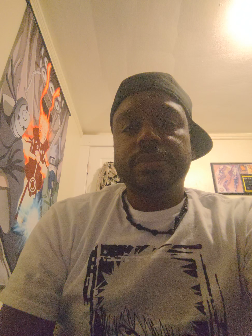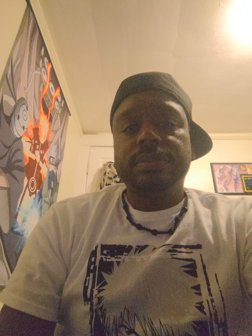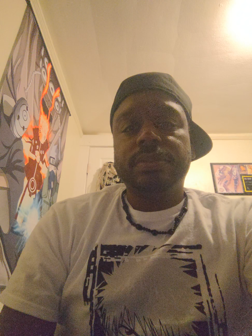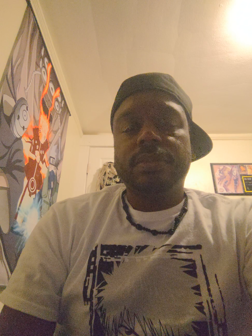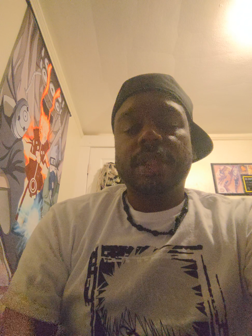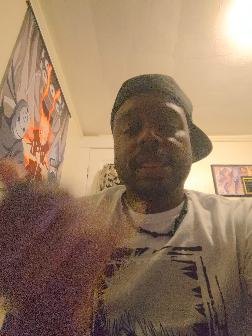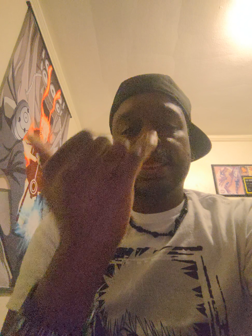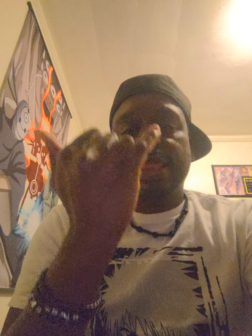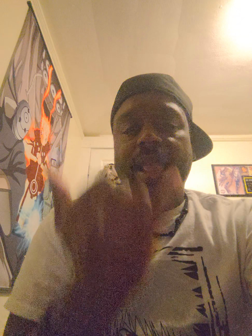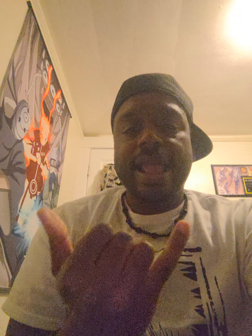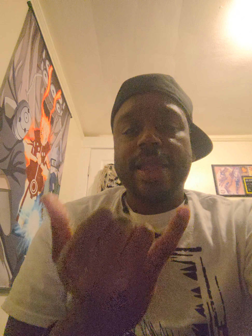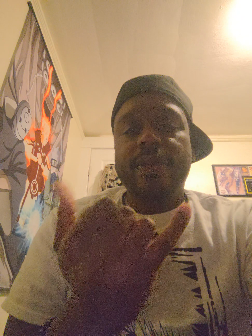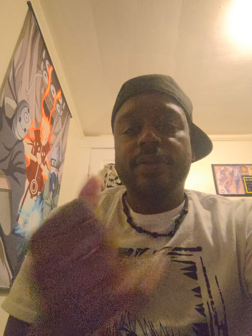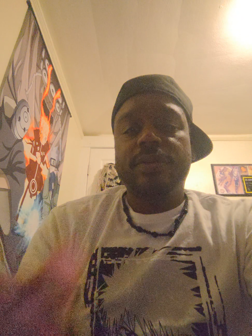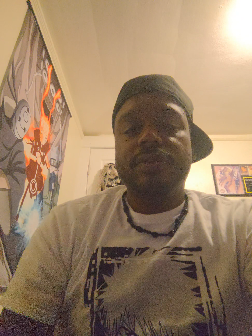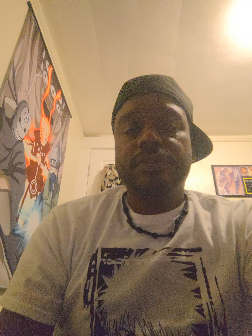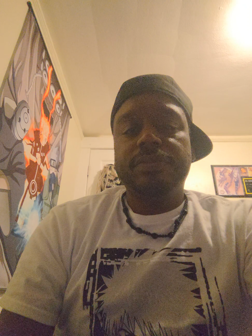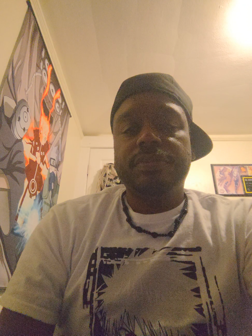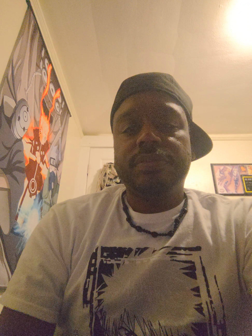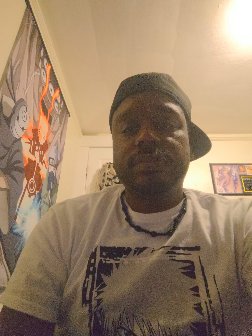now